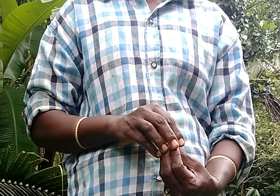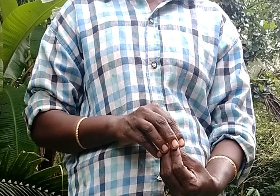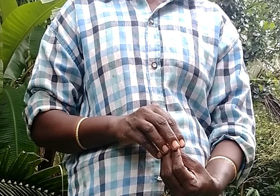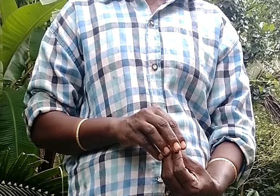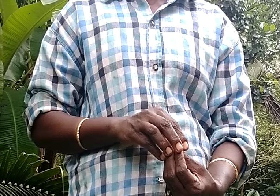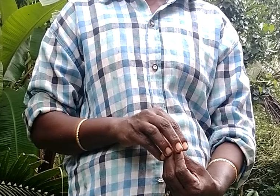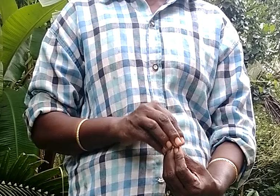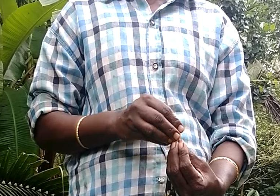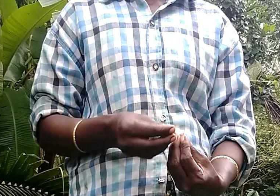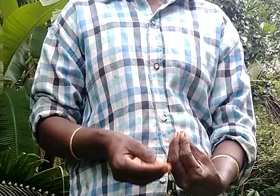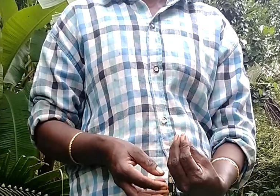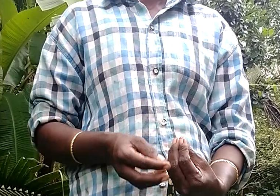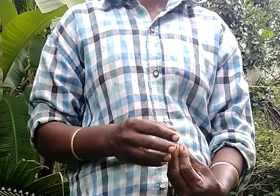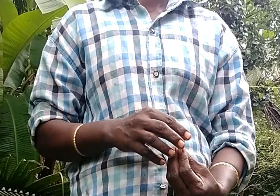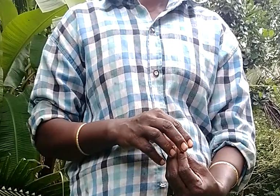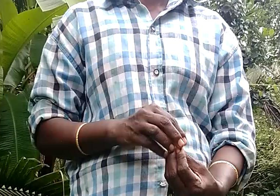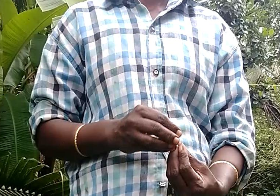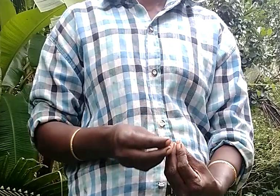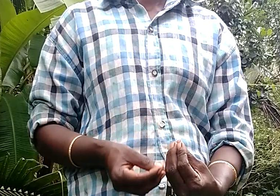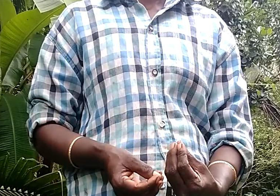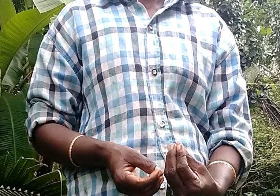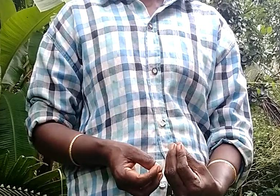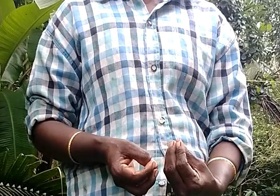Banana